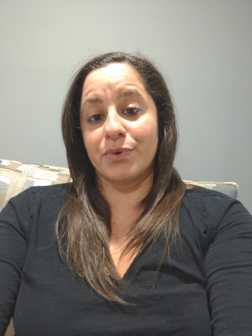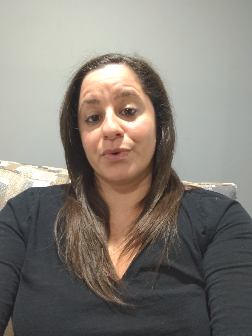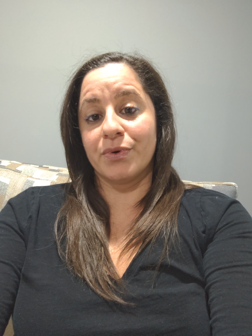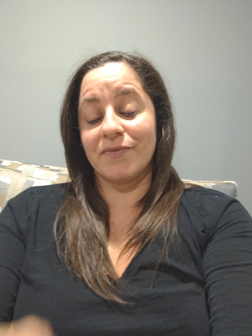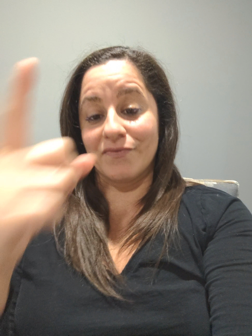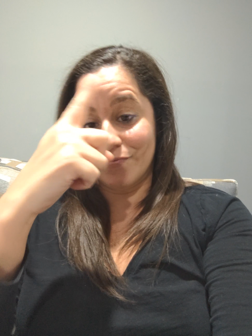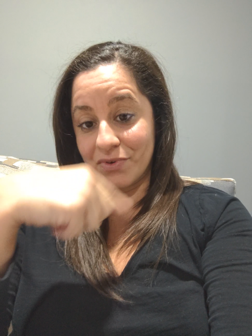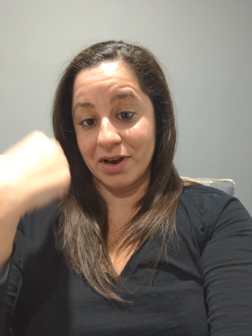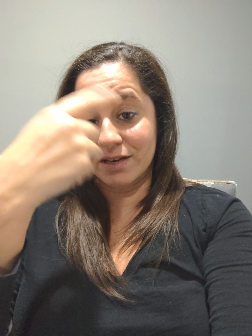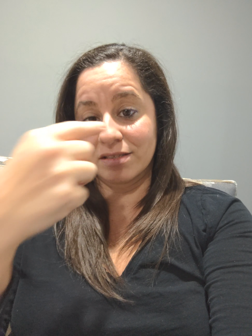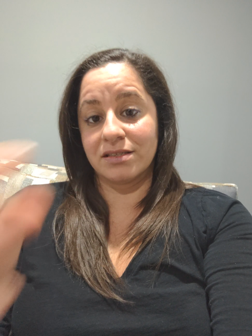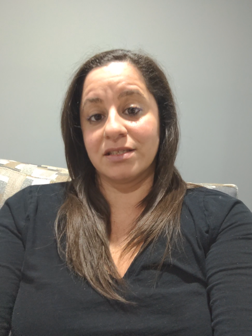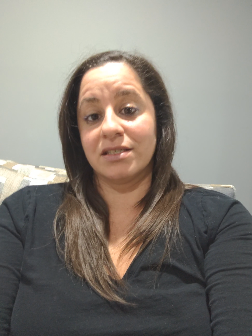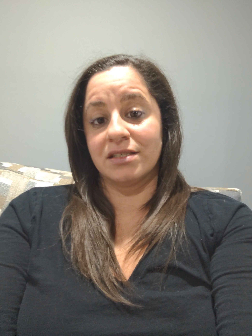face